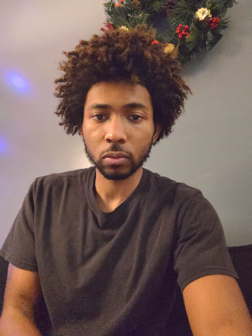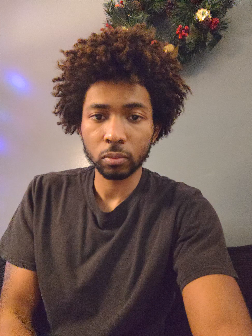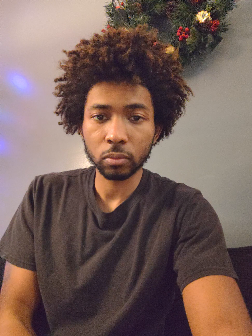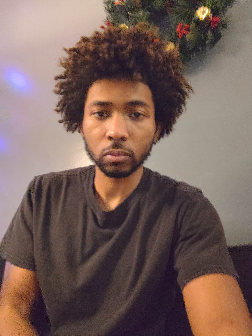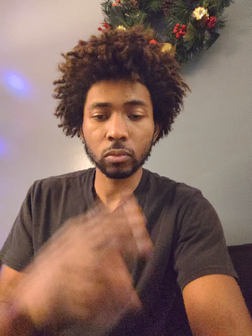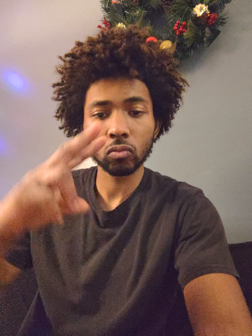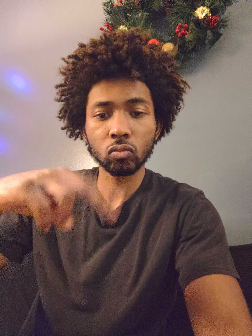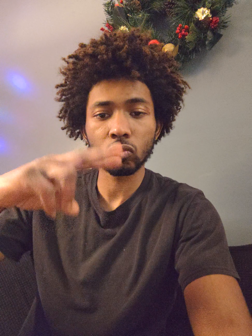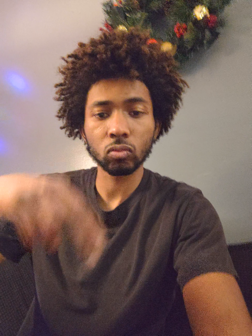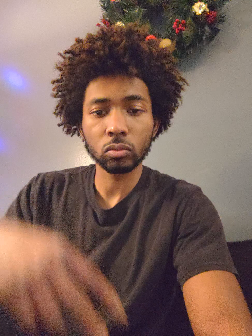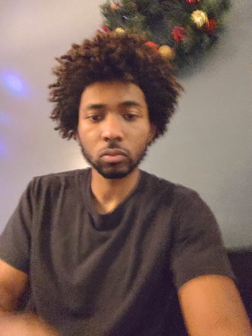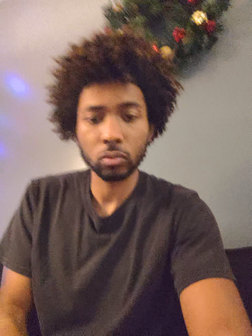read